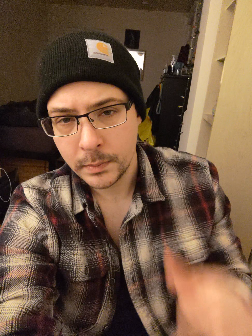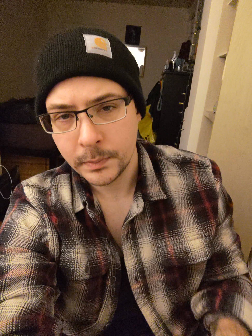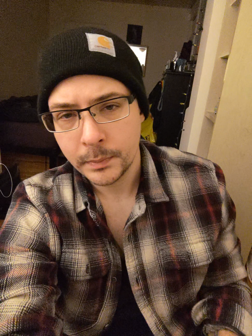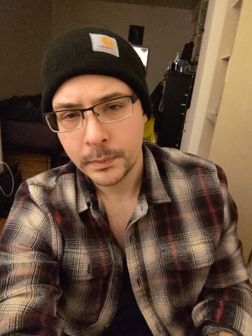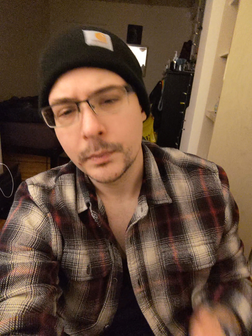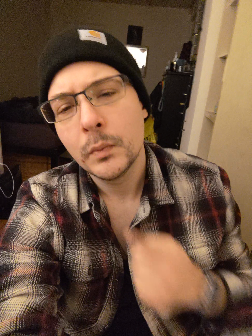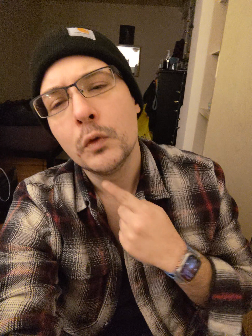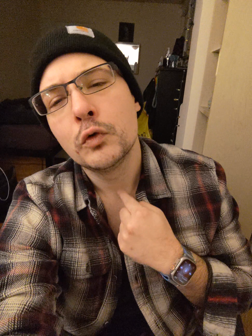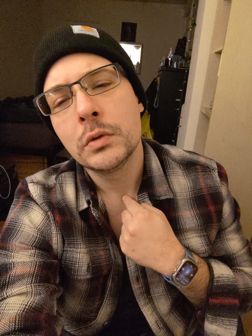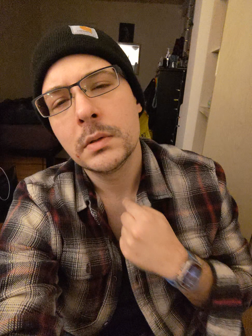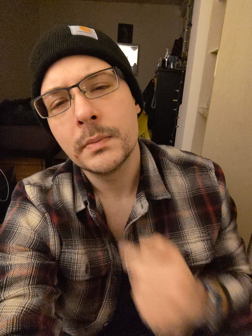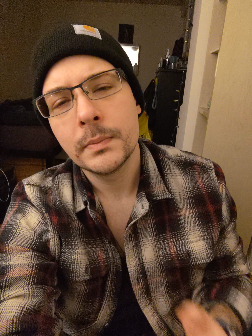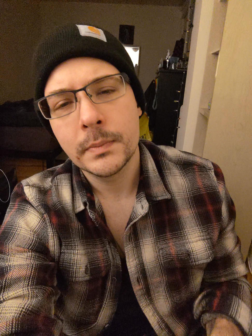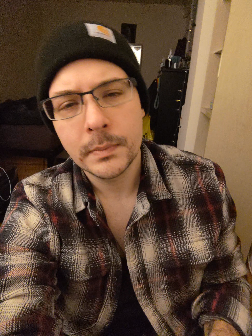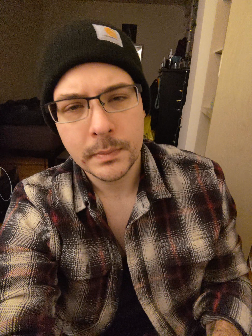thirsty